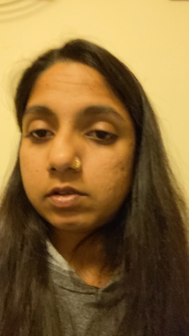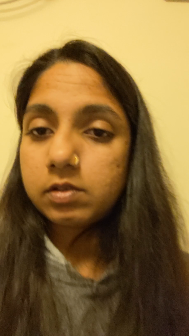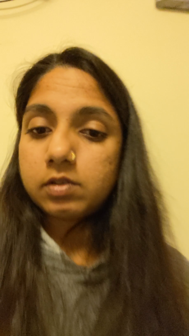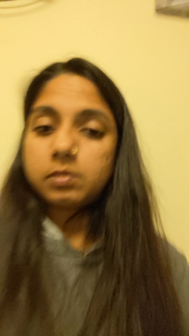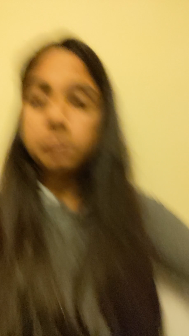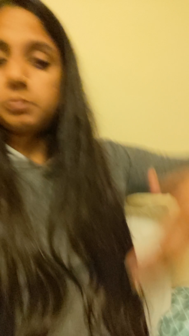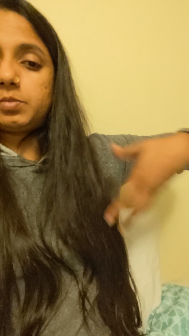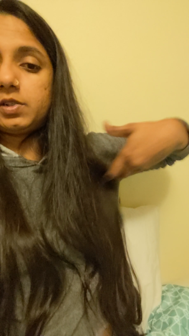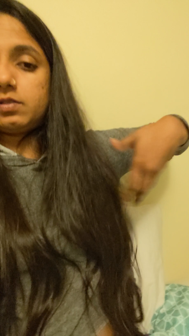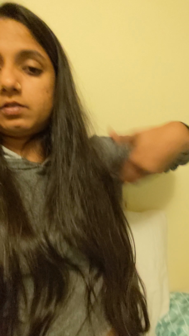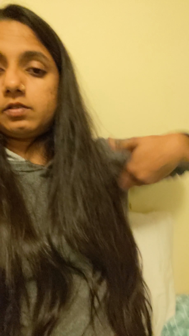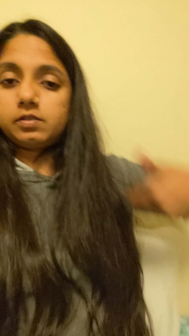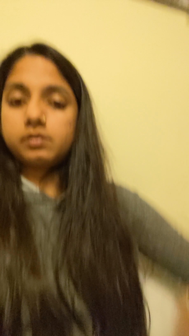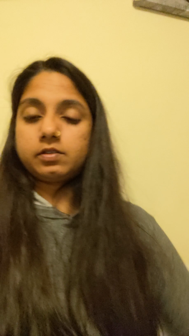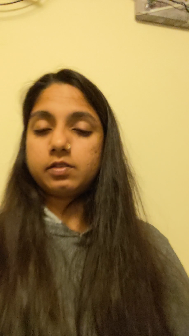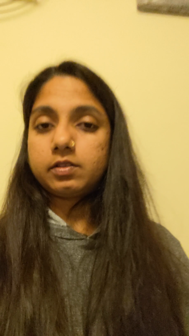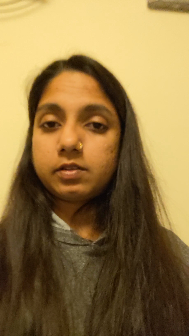monkey